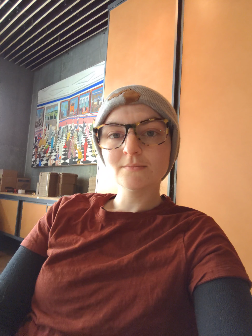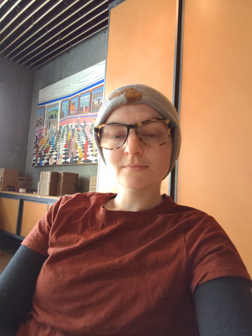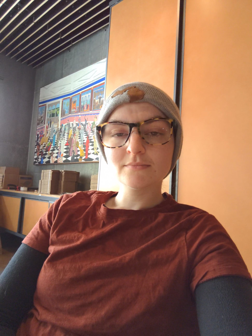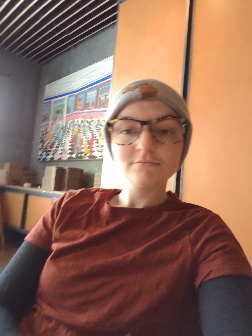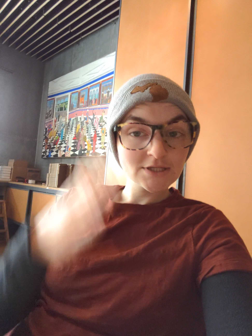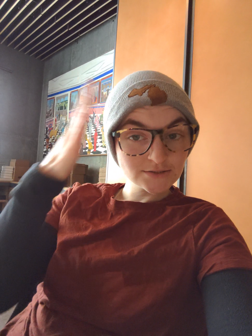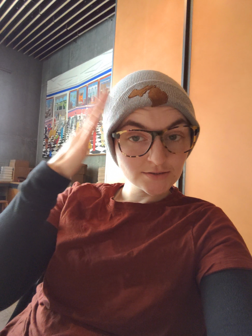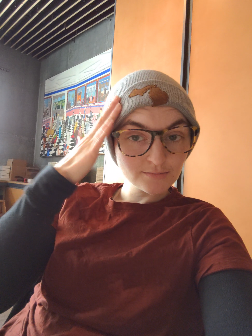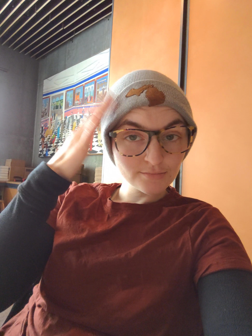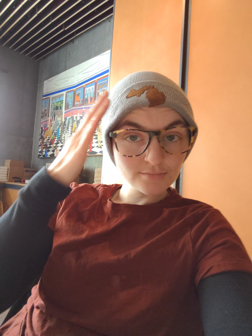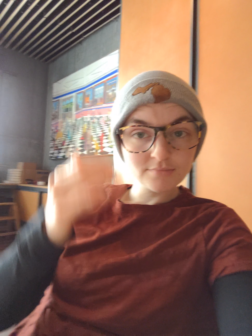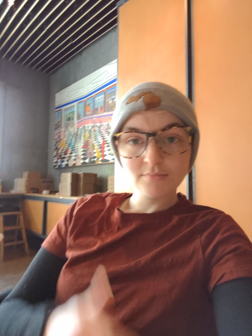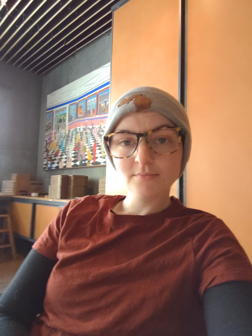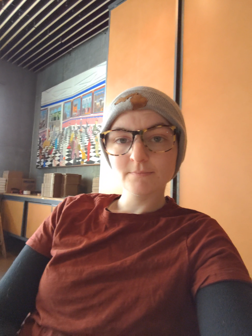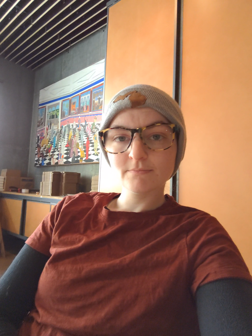hat